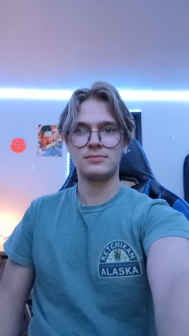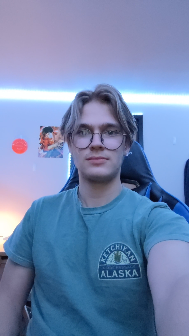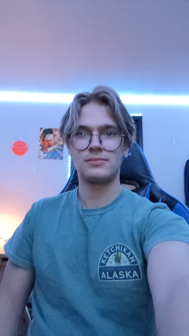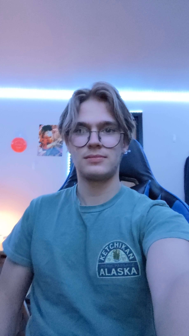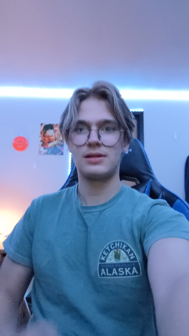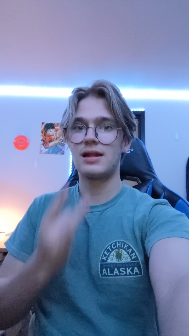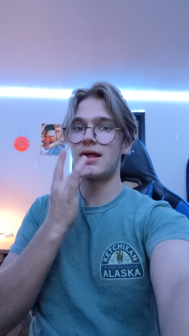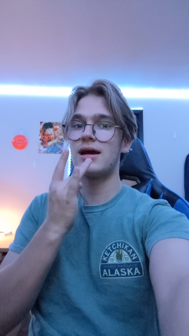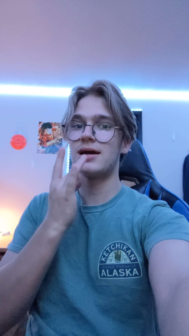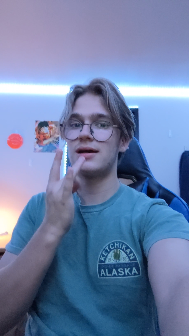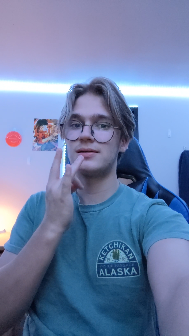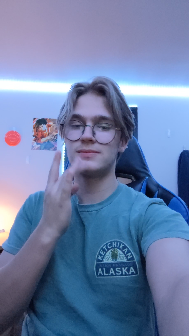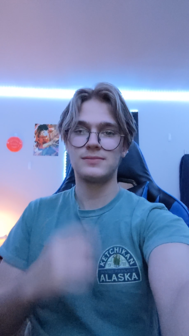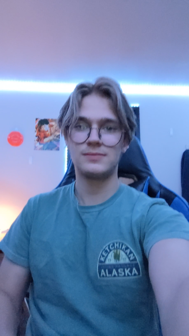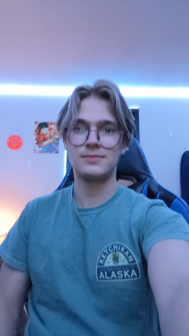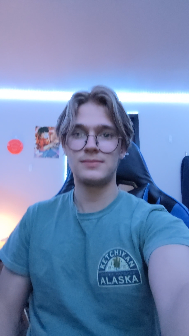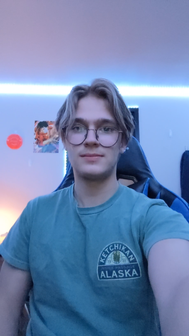light bulb